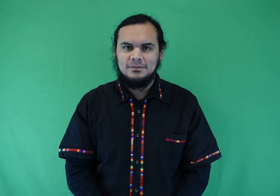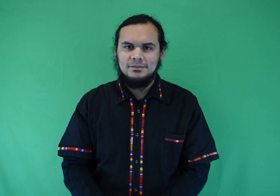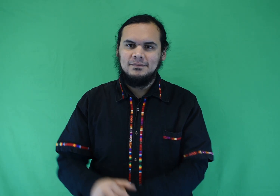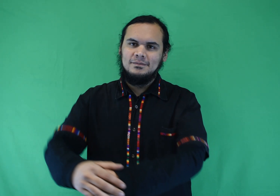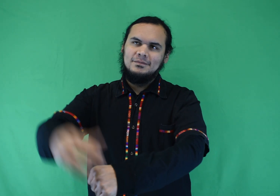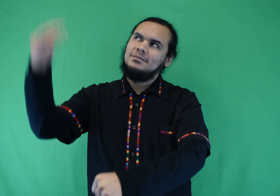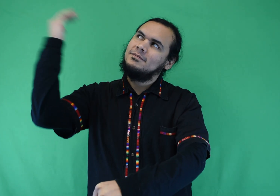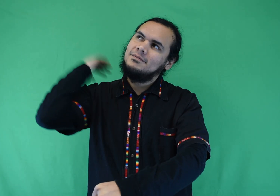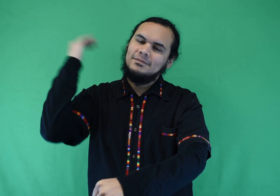antes